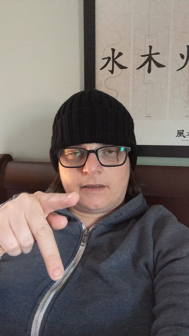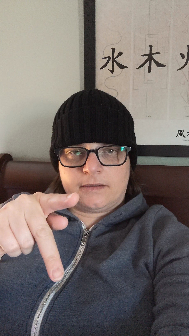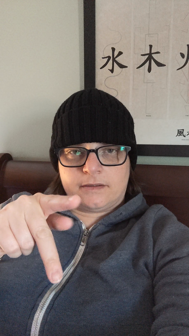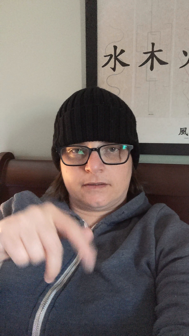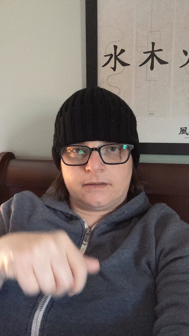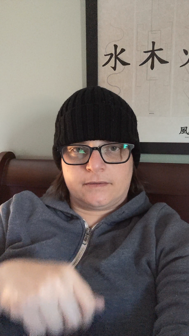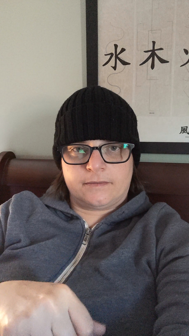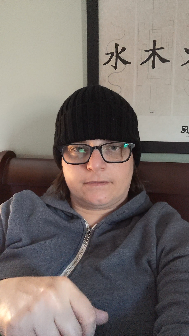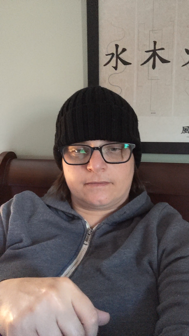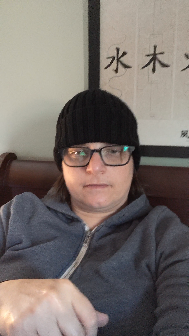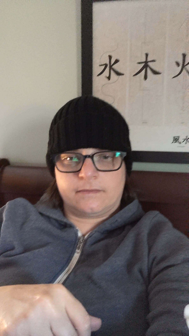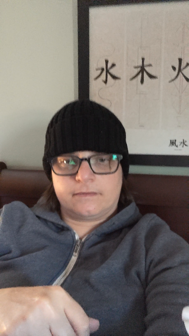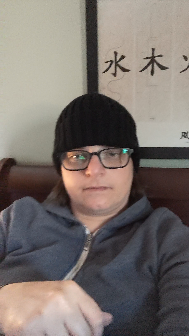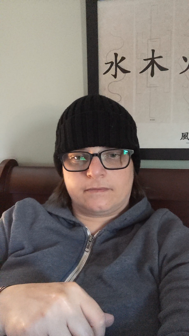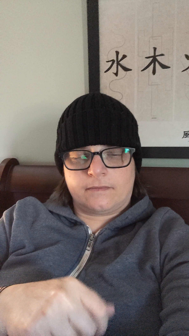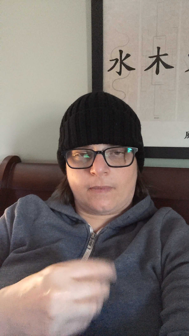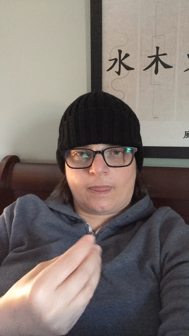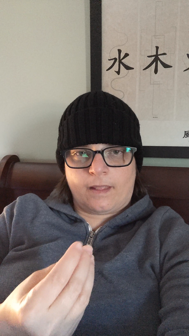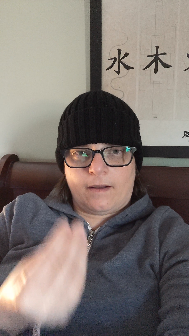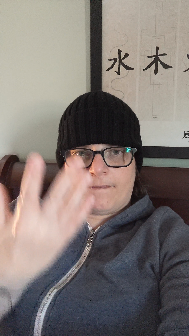plants